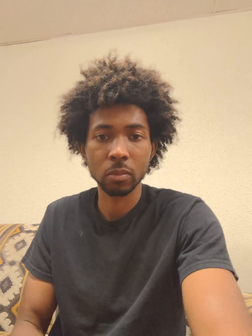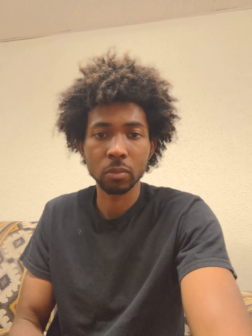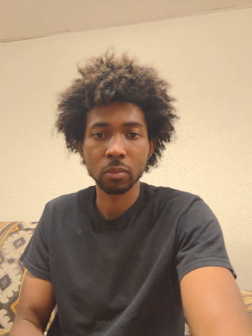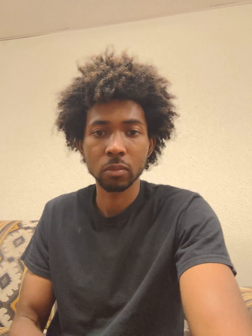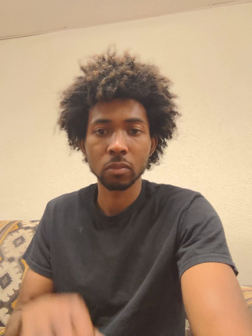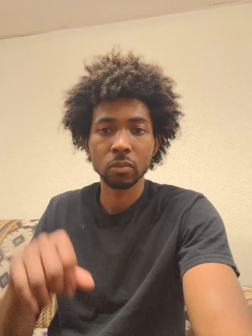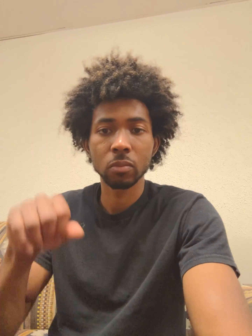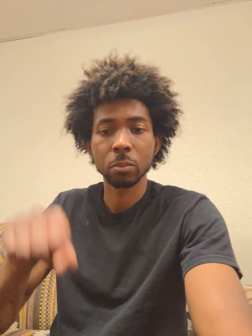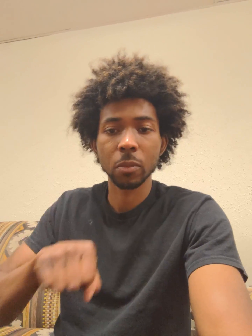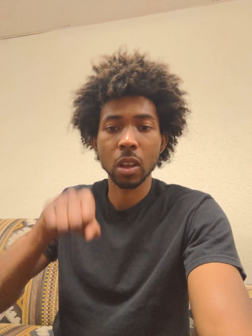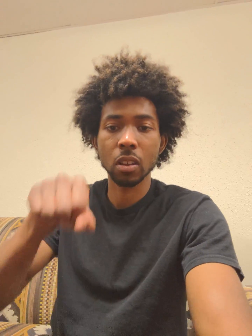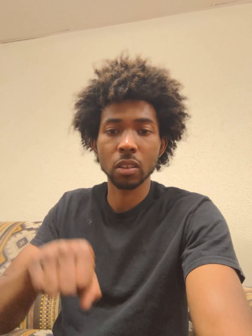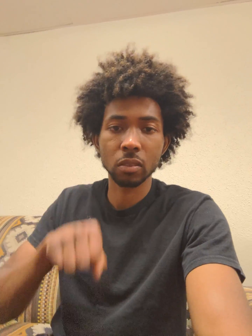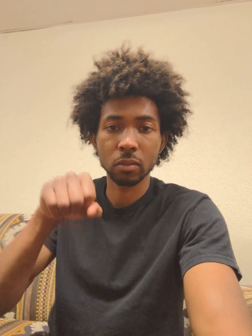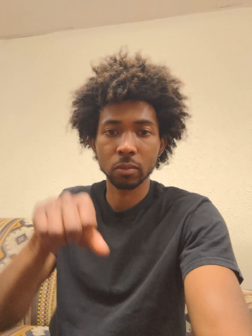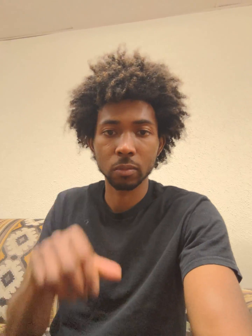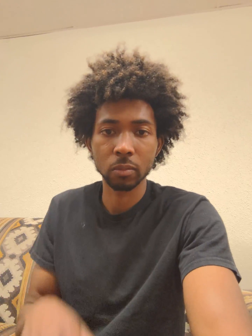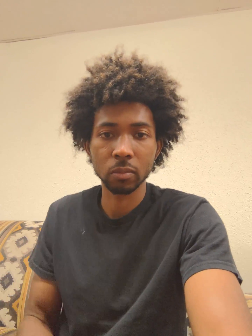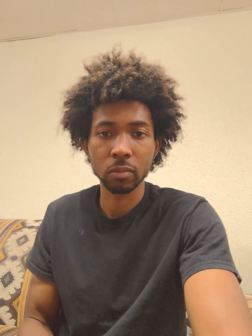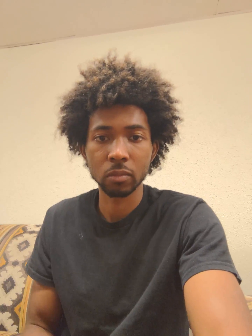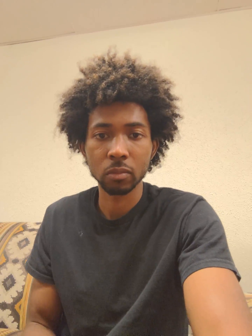bicycle